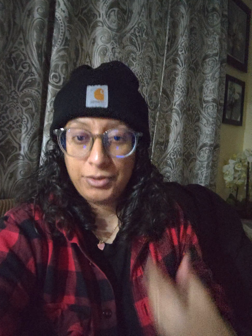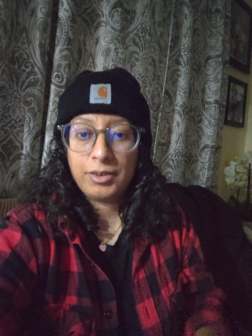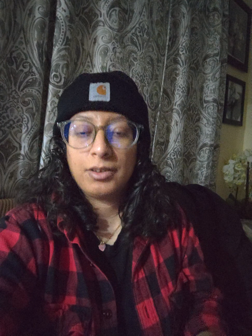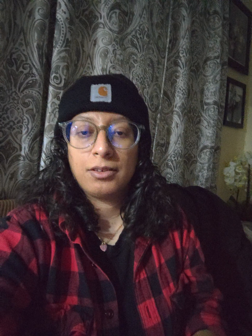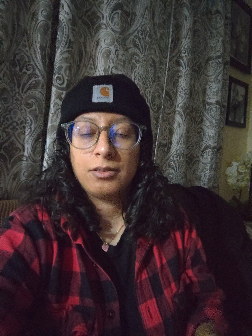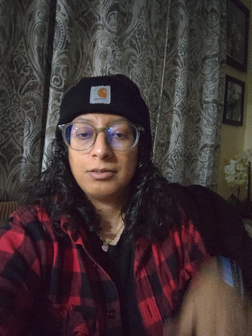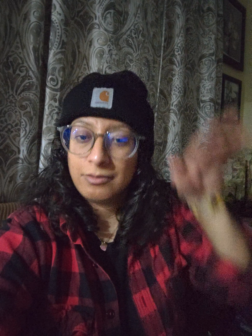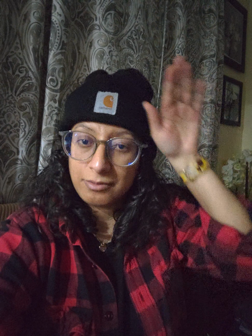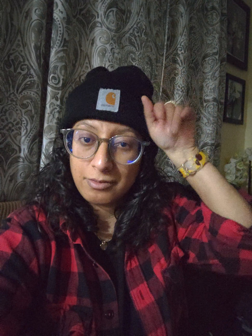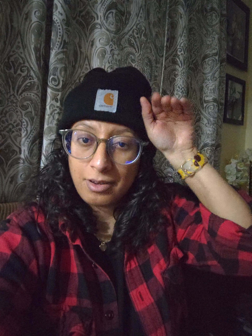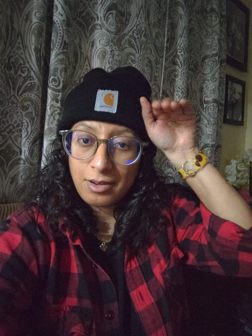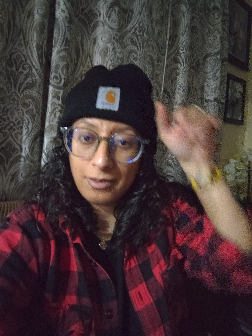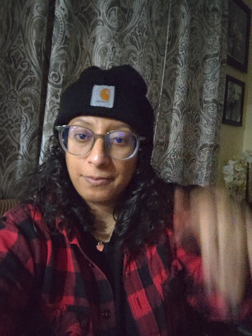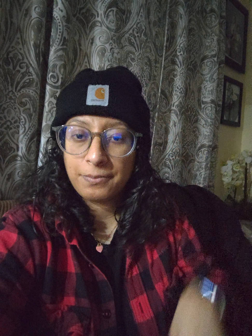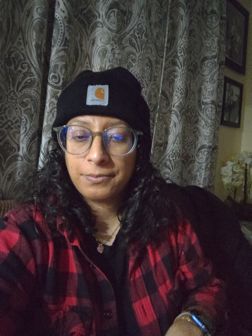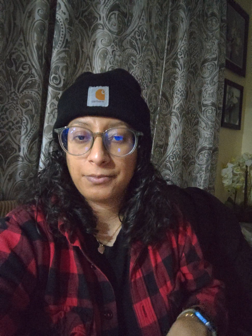donkey